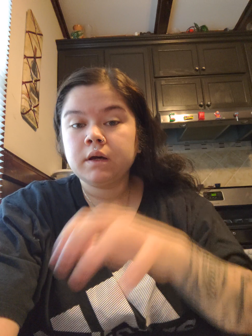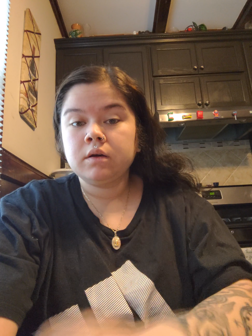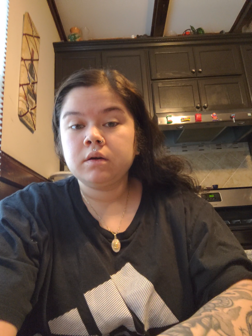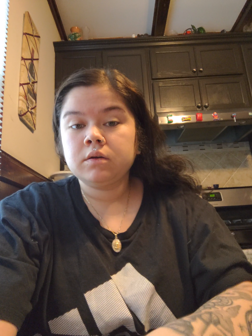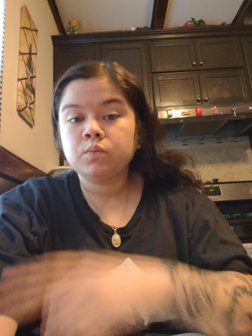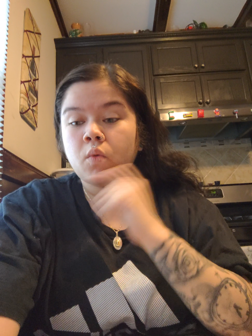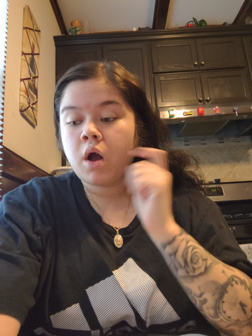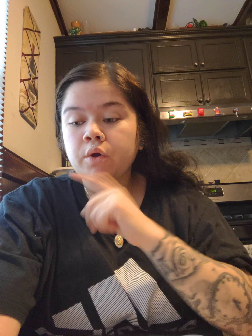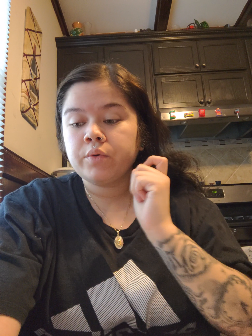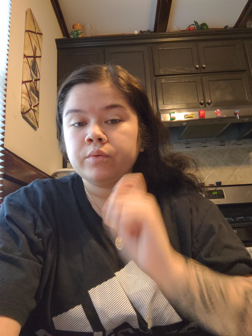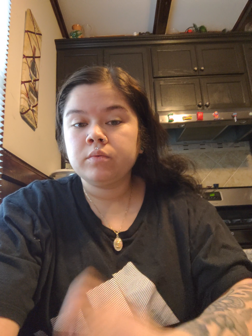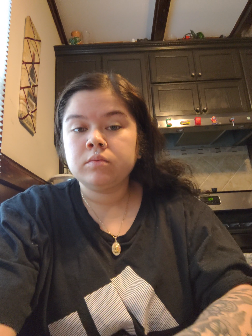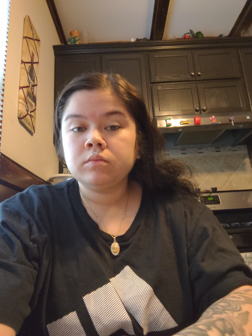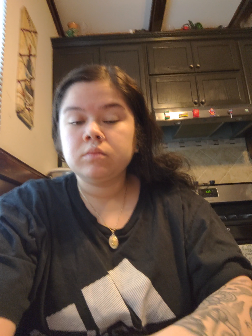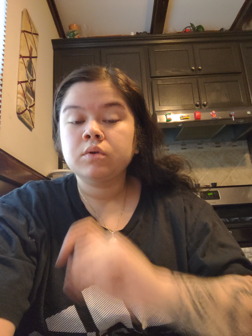dryer